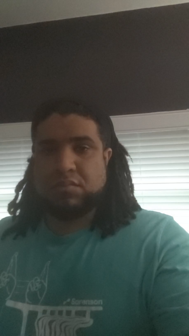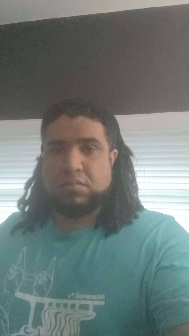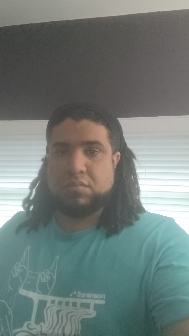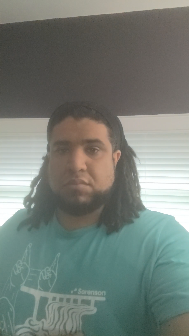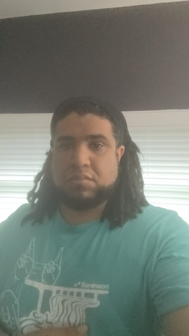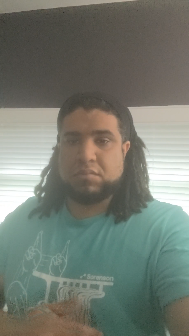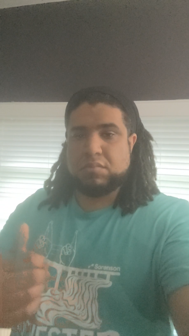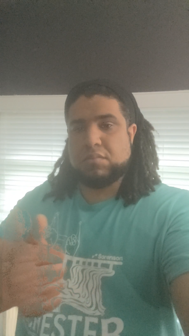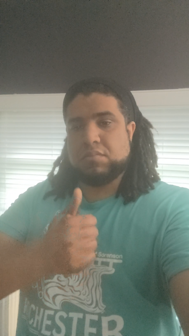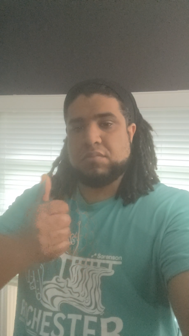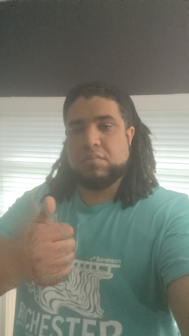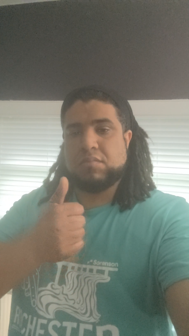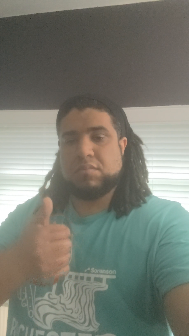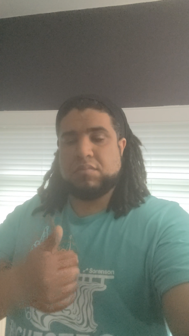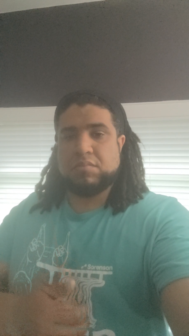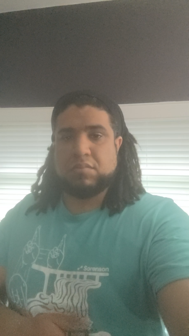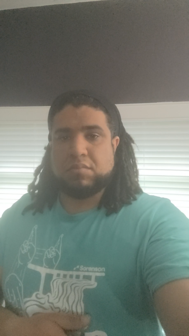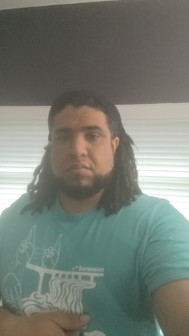basement